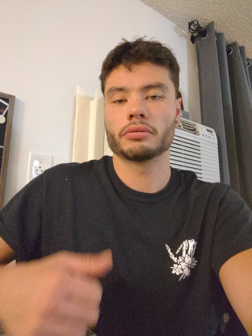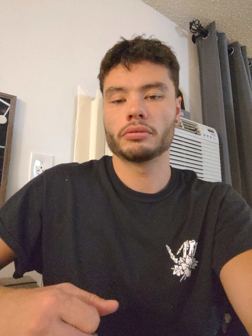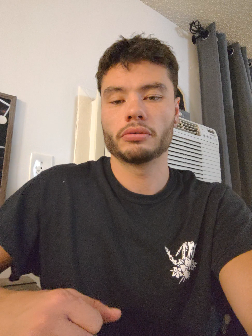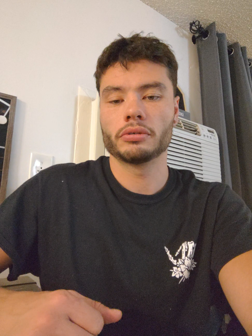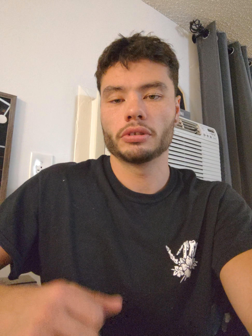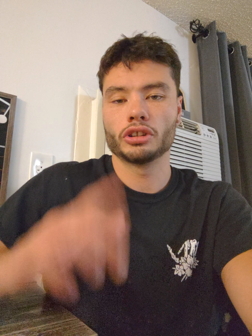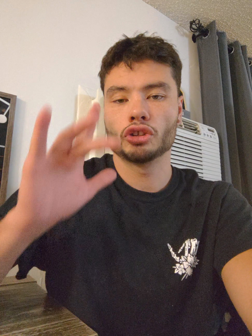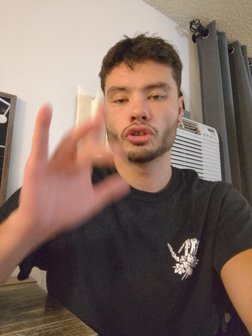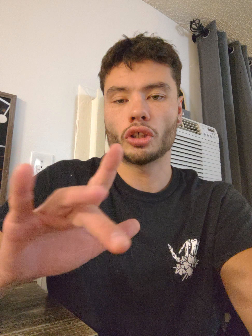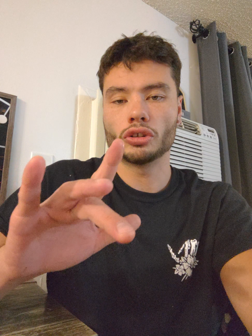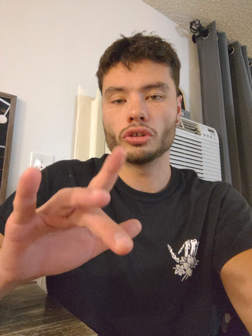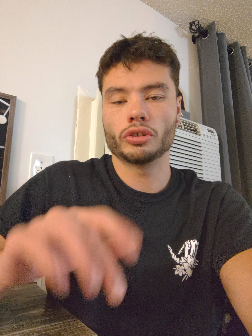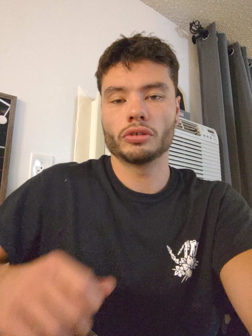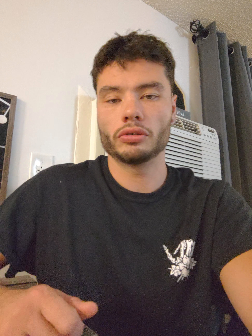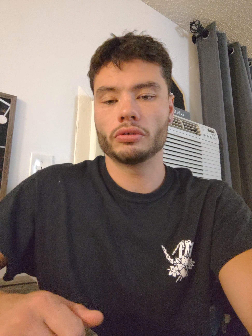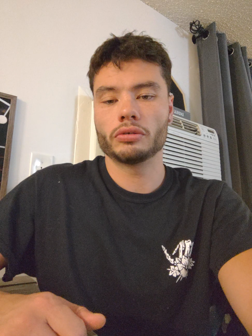touch